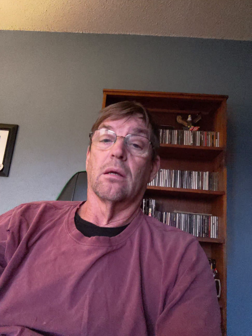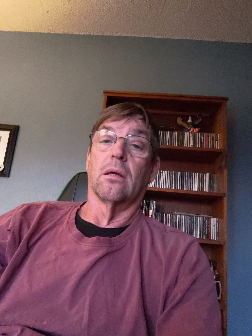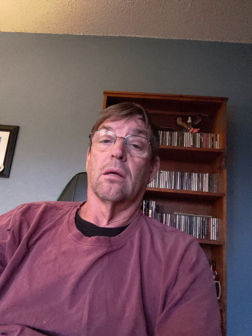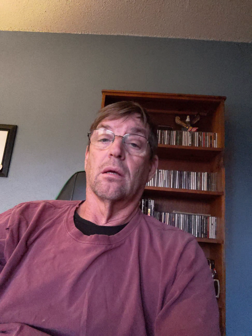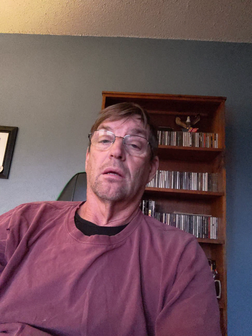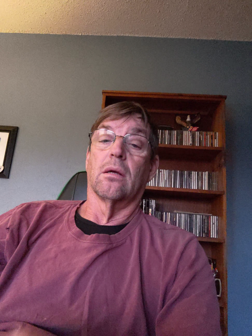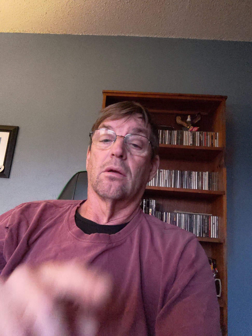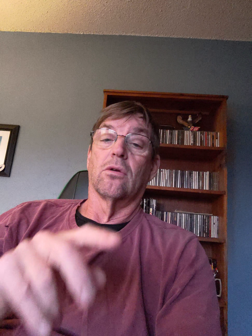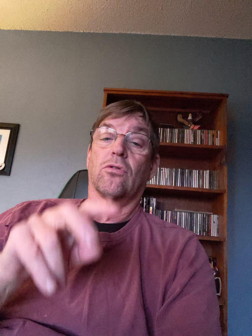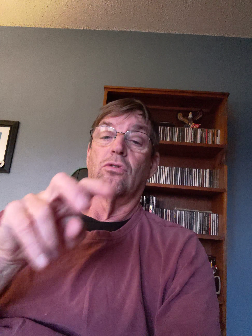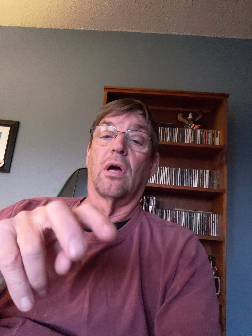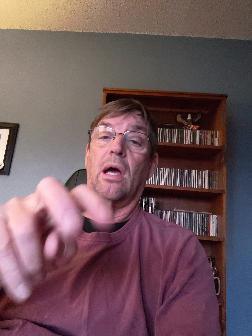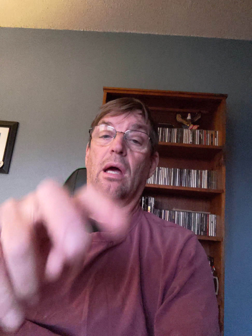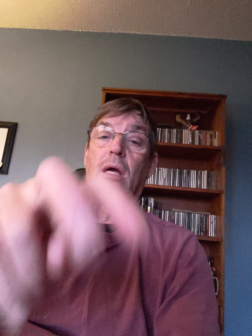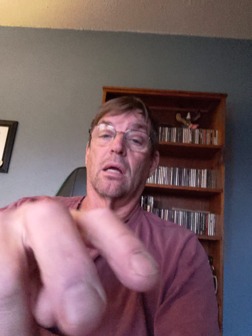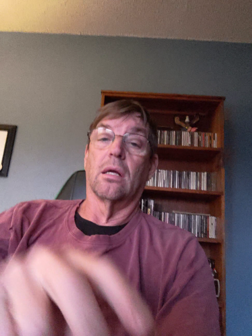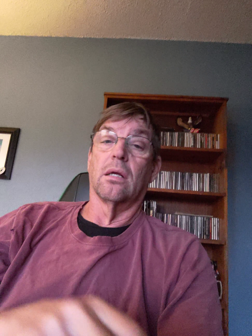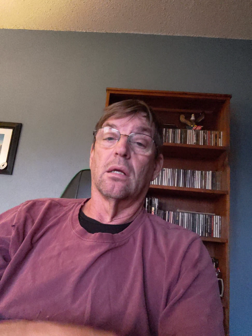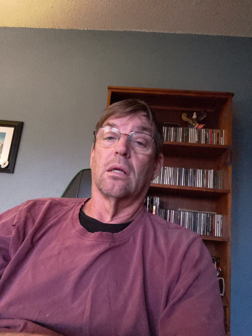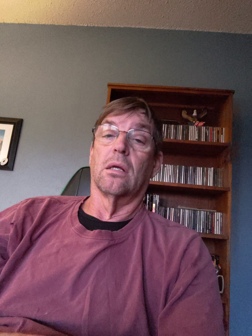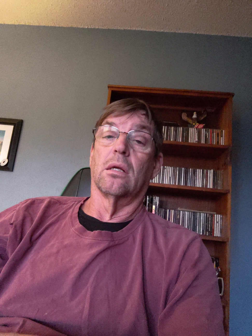ride